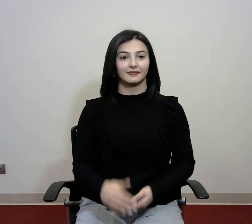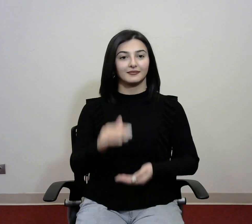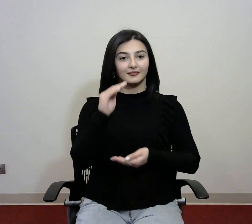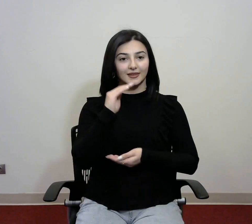balaca